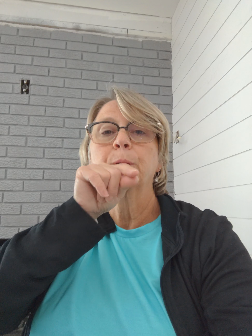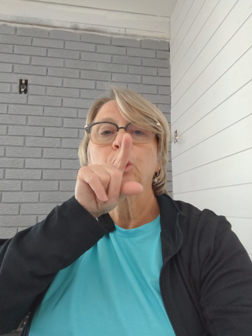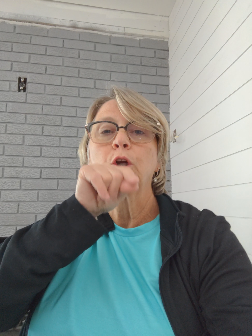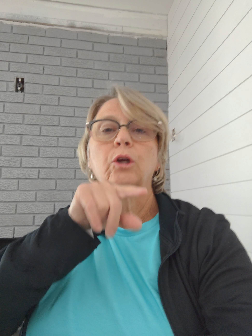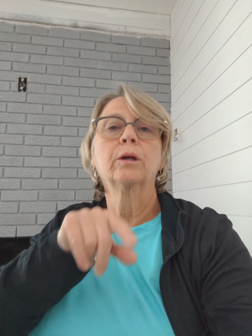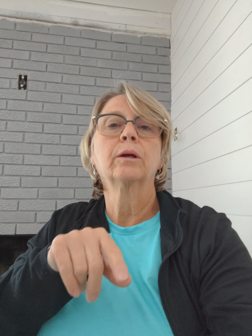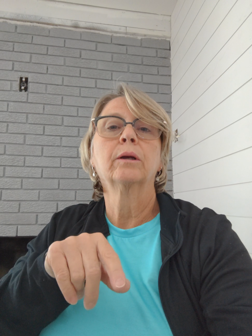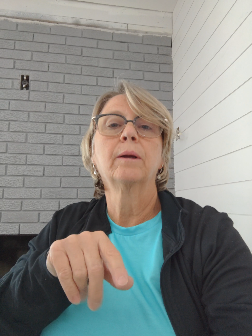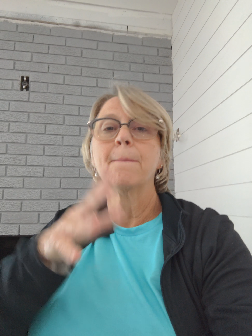bird